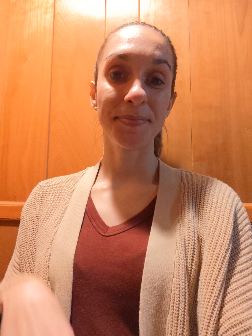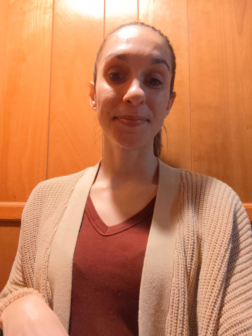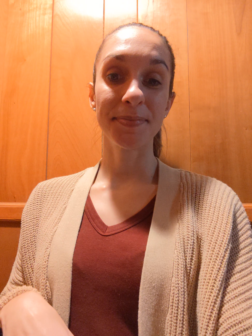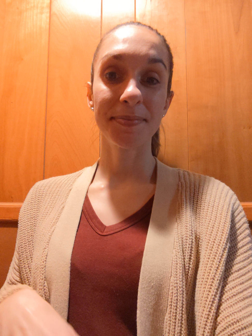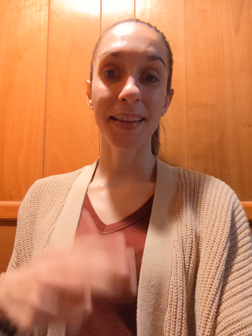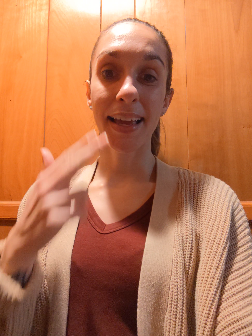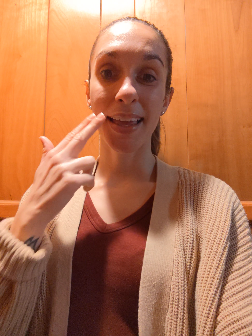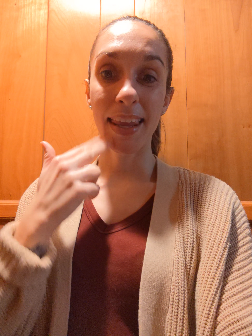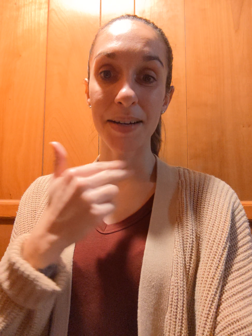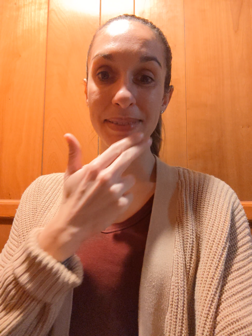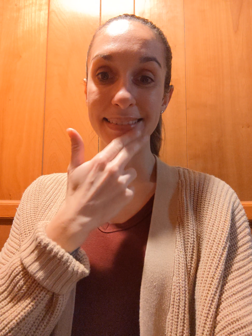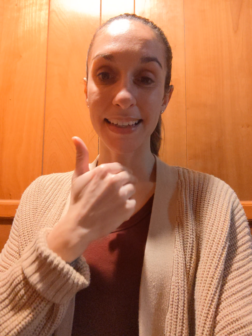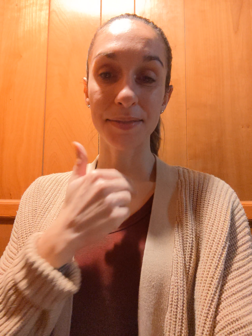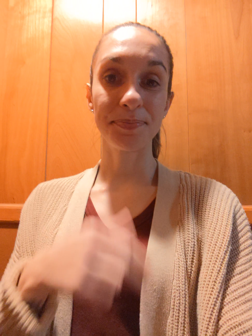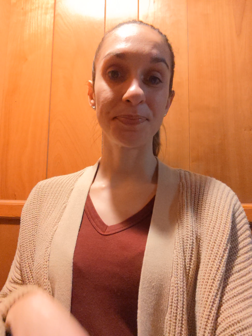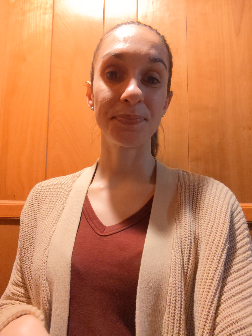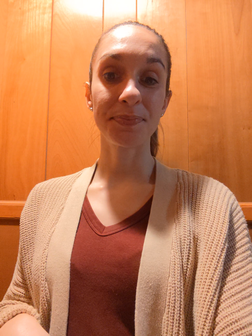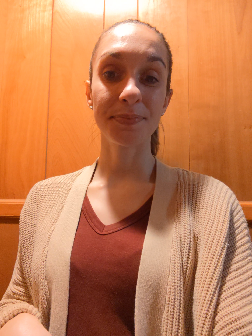napkin